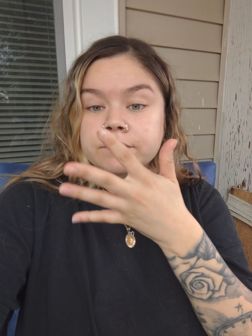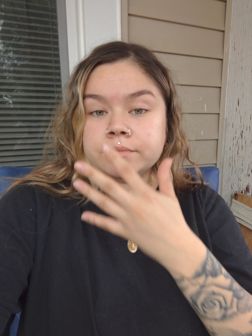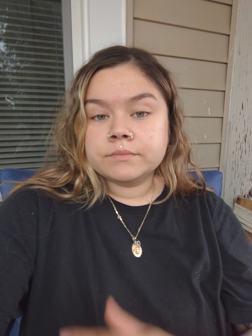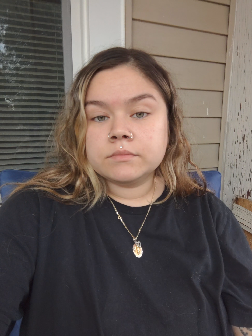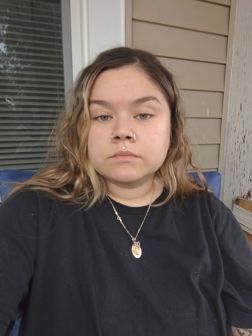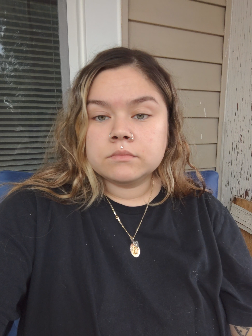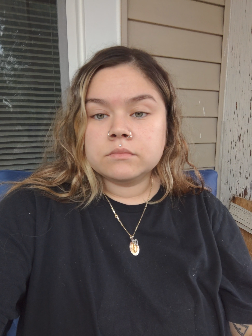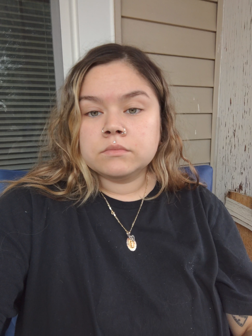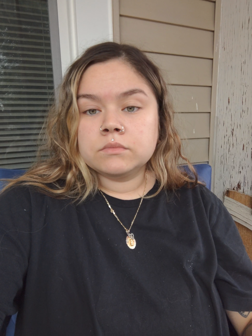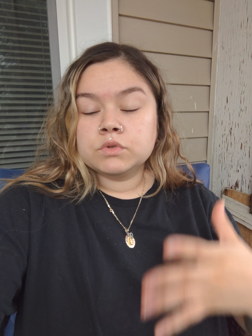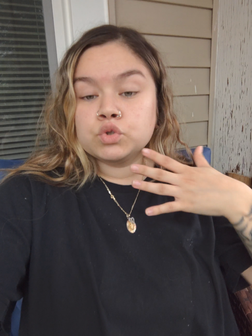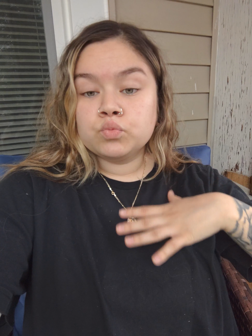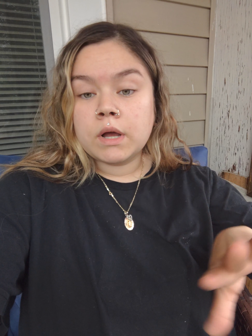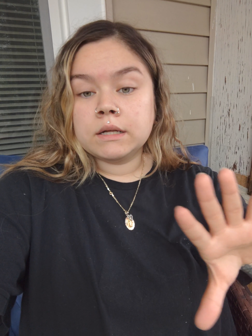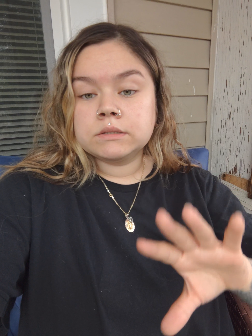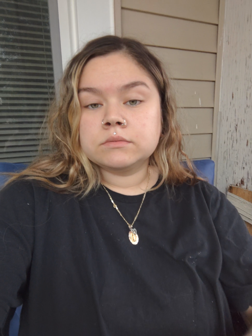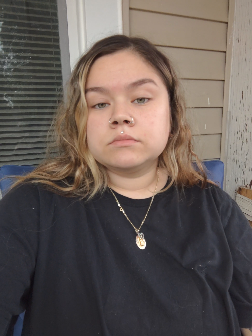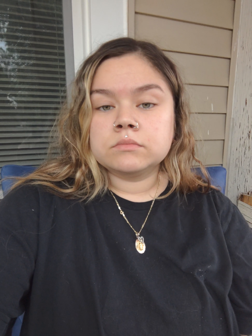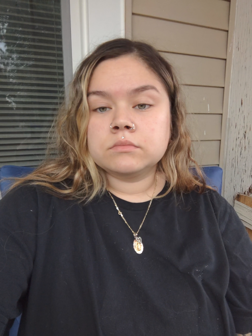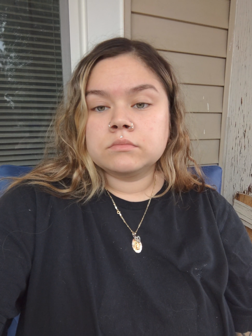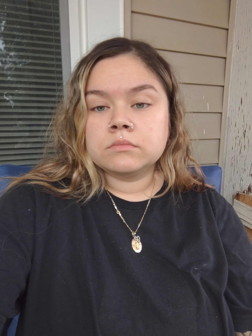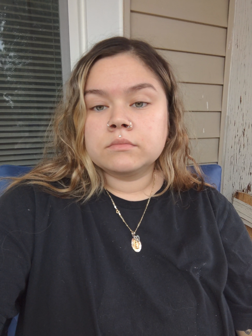dress